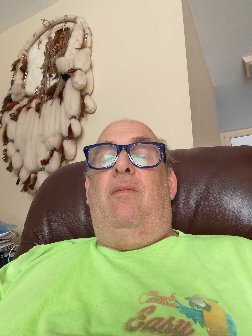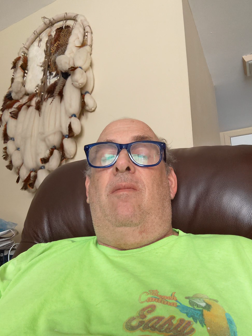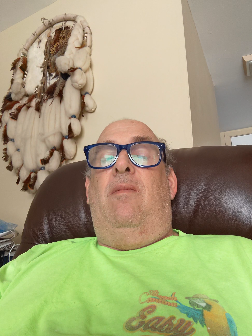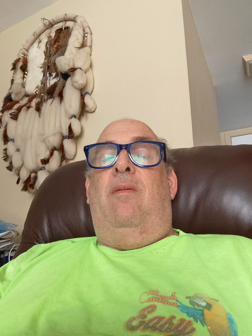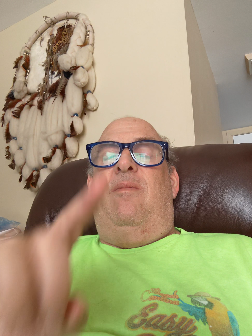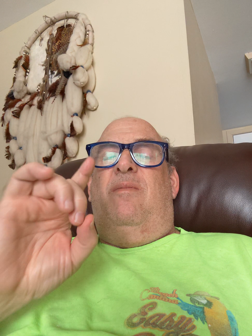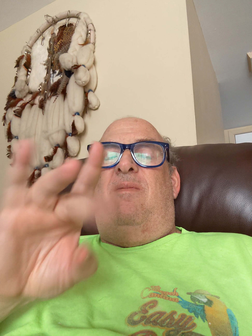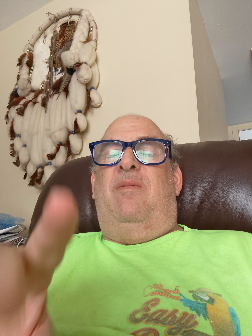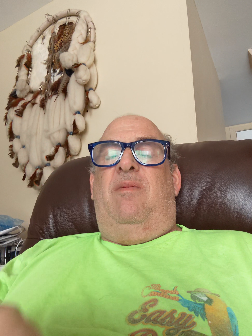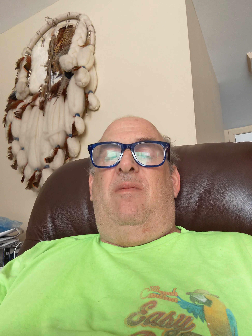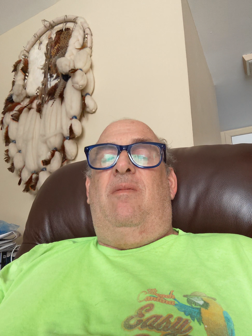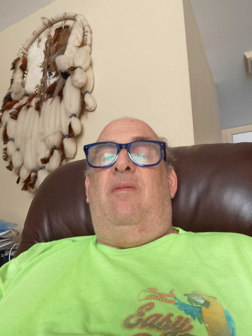hate